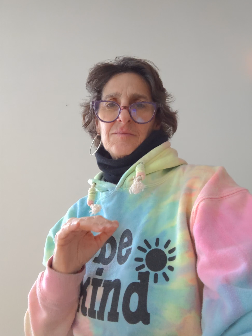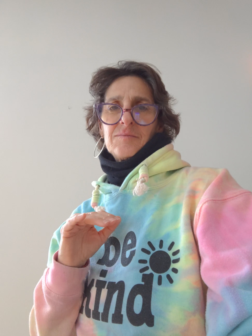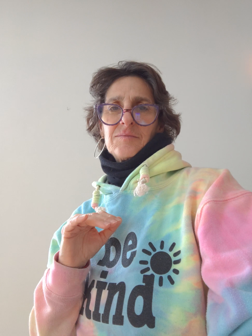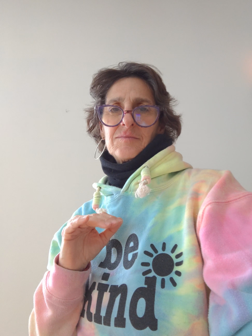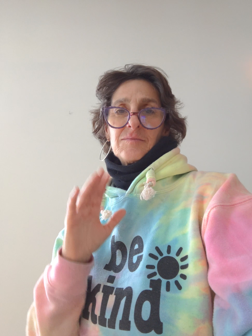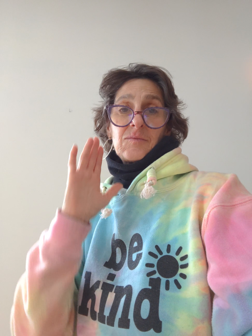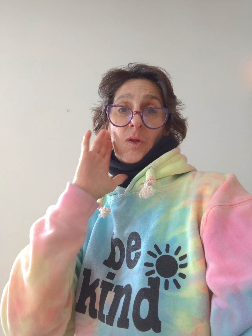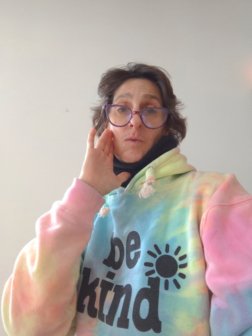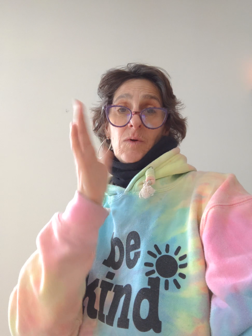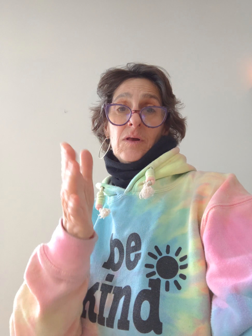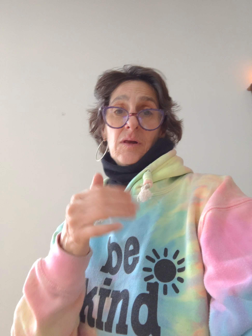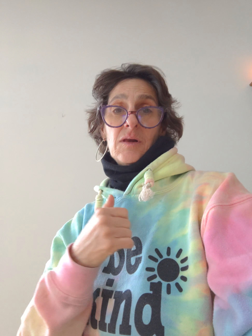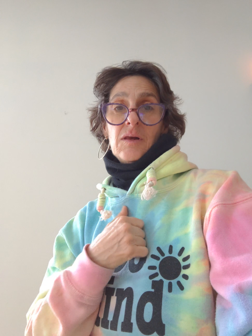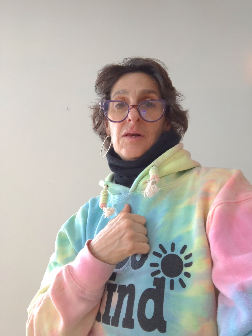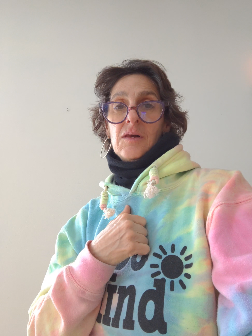will